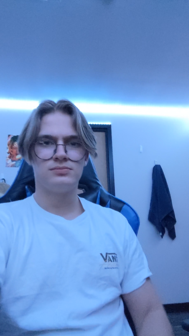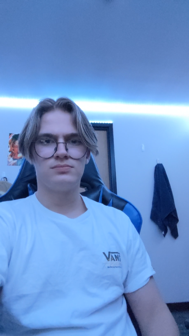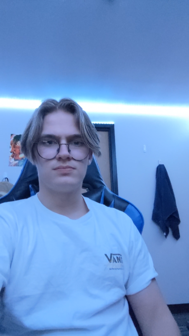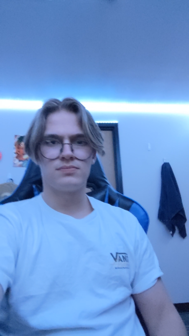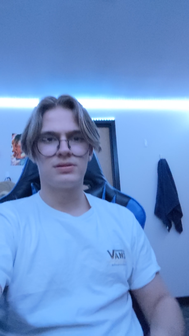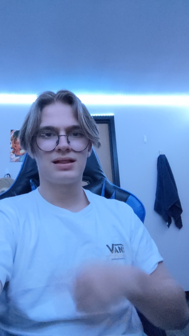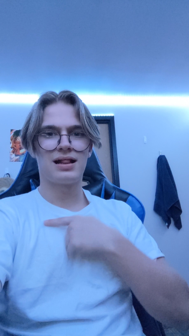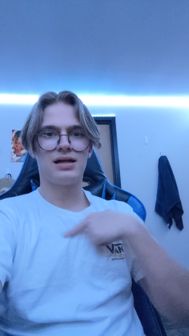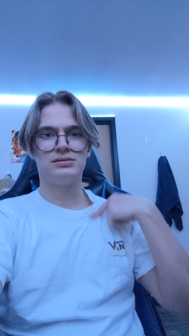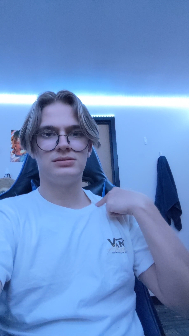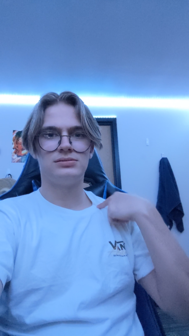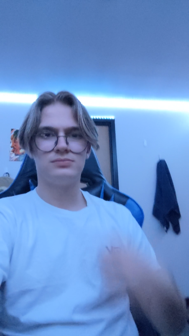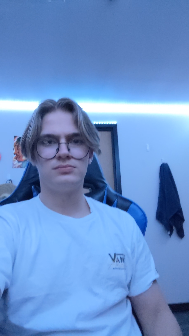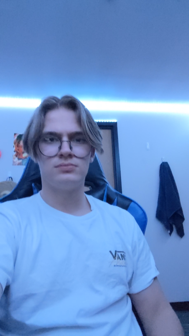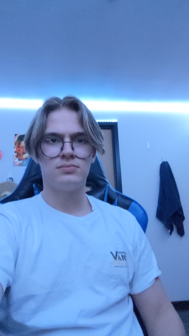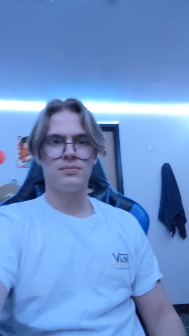necklace